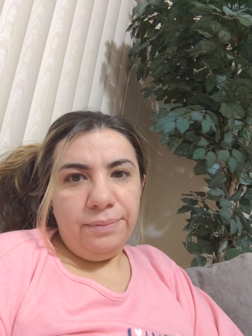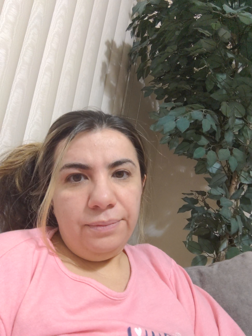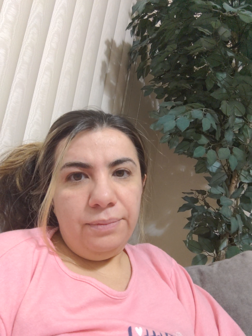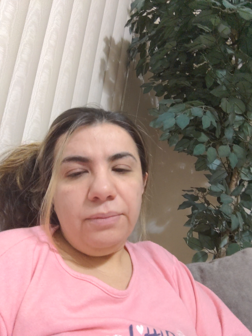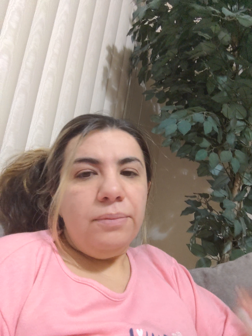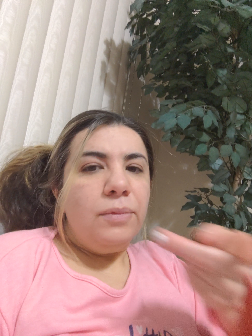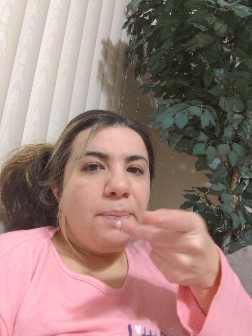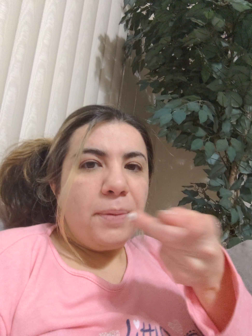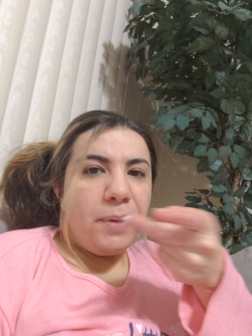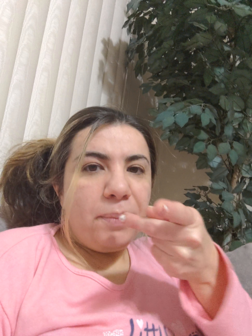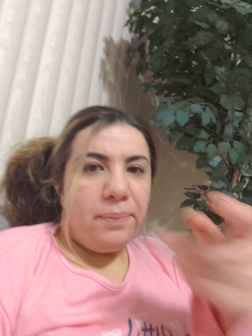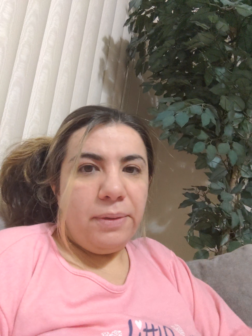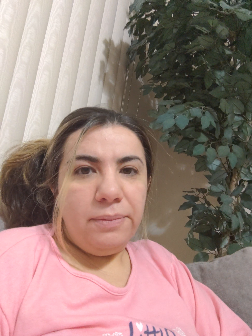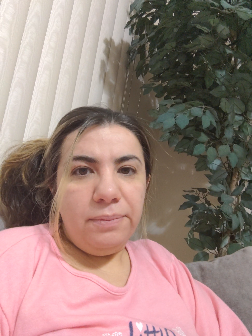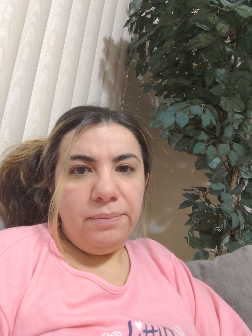pizza